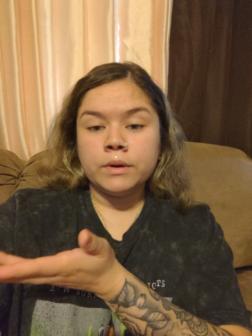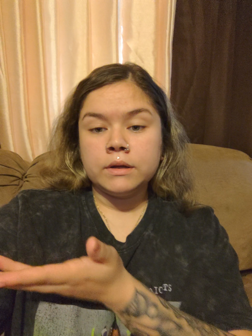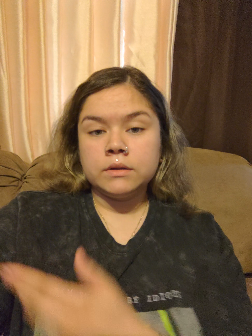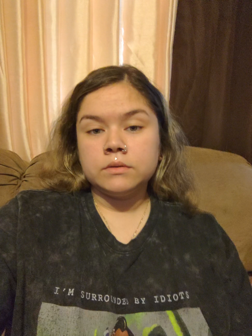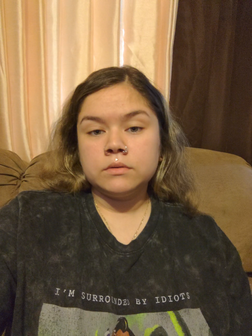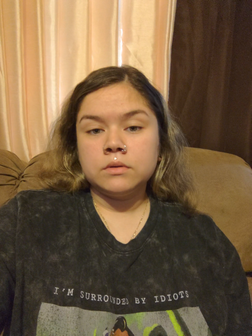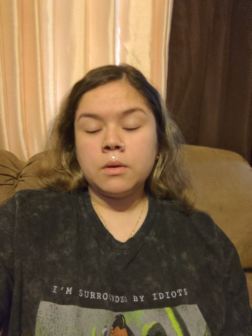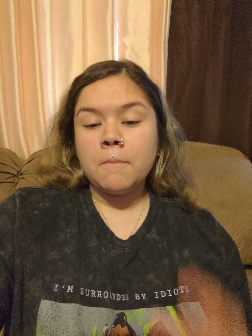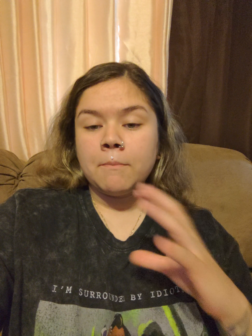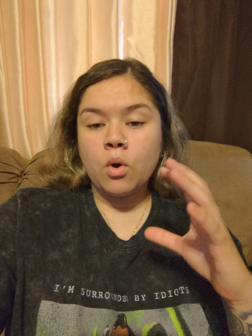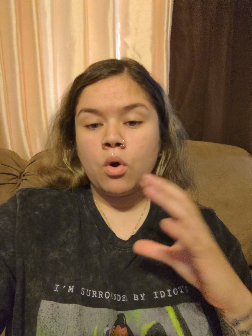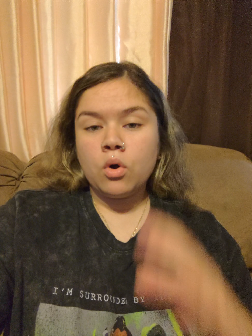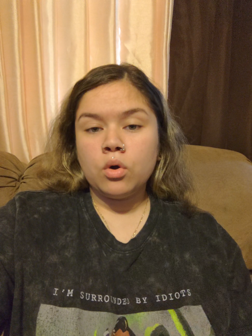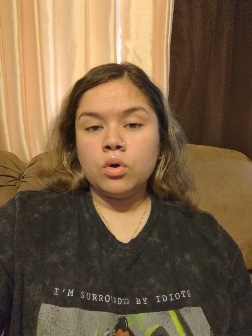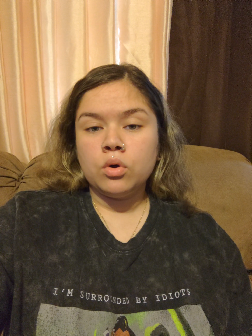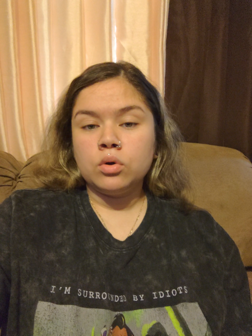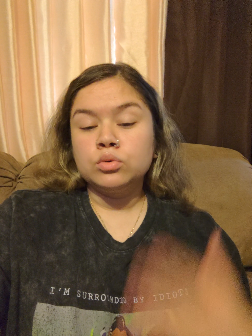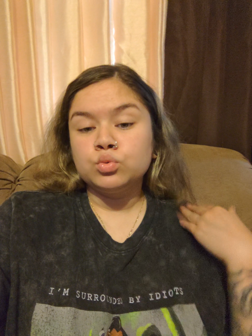ball